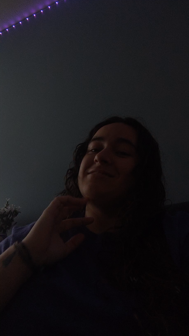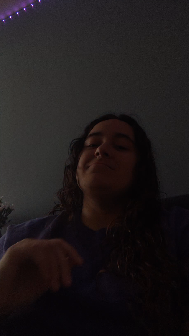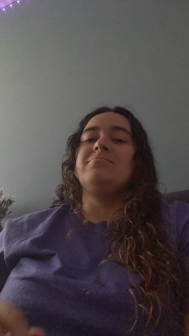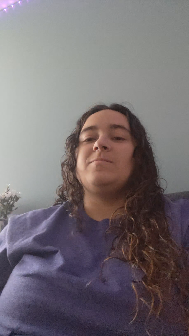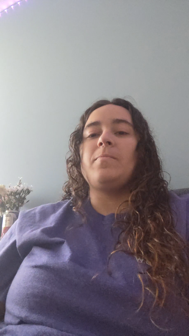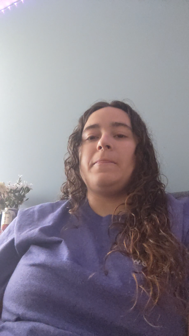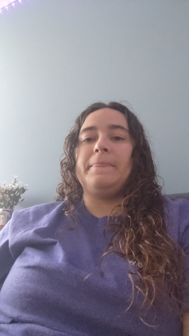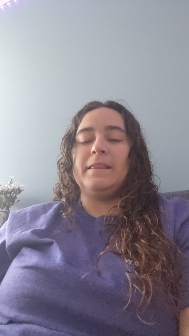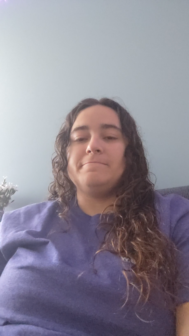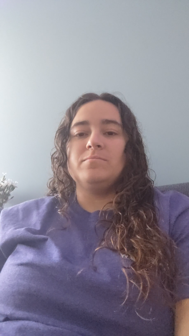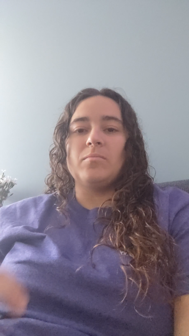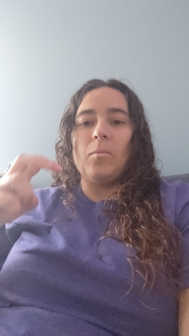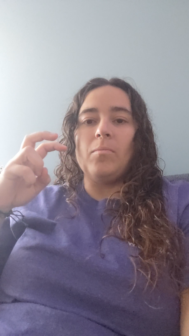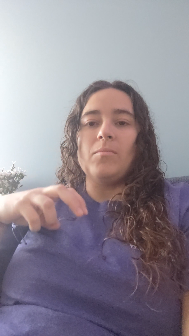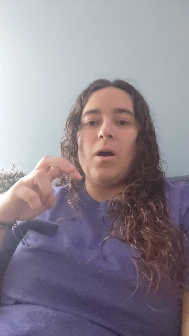potato